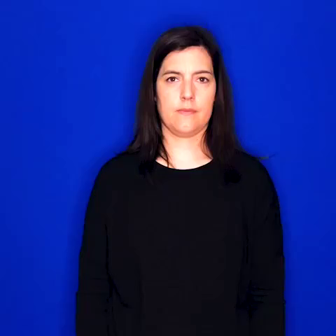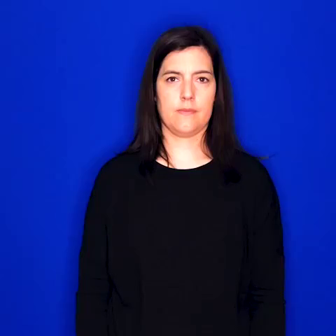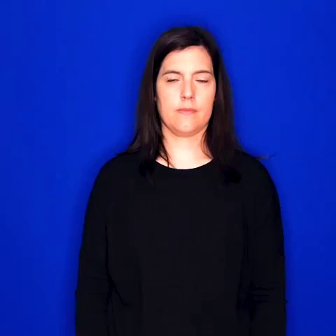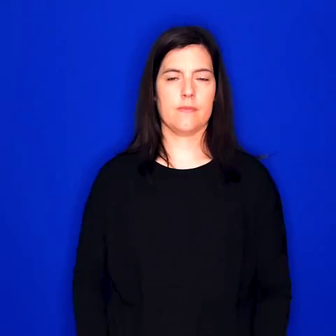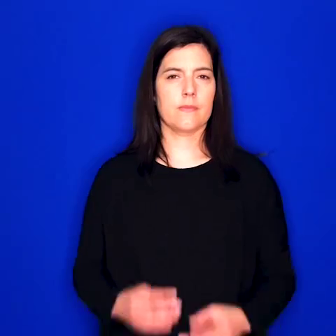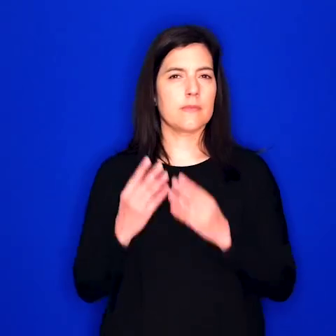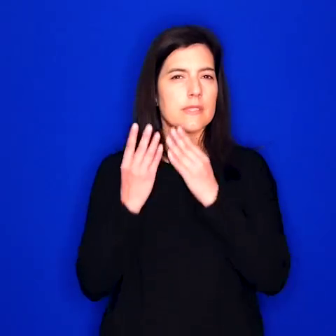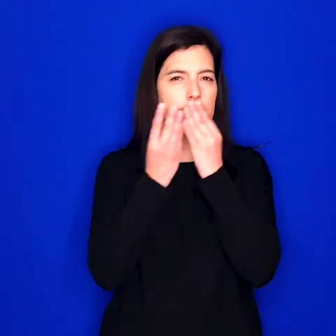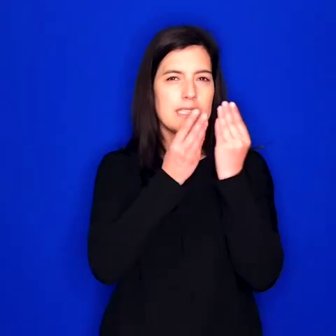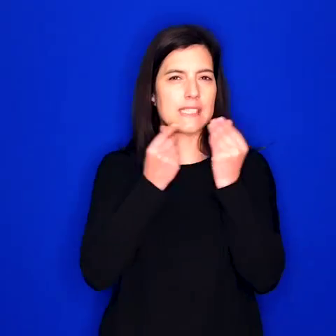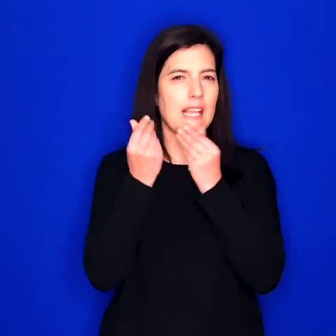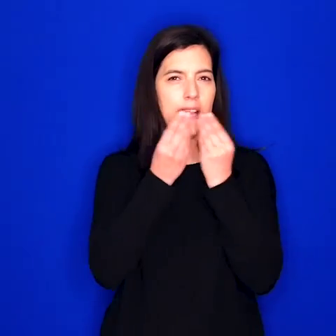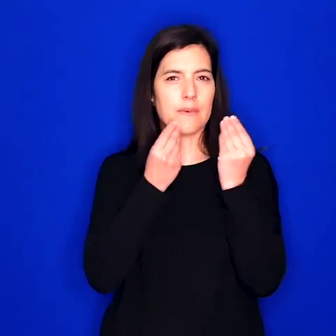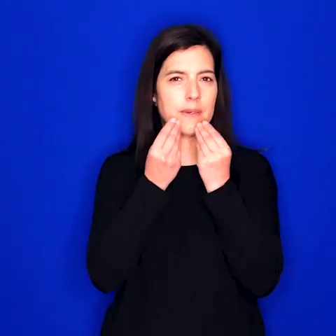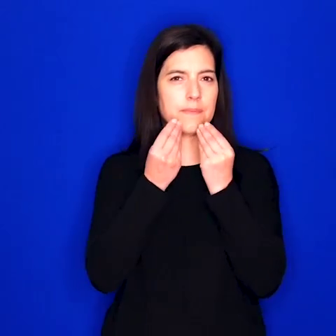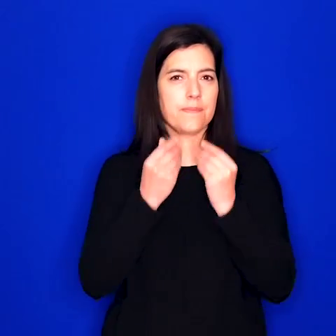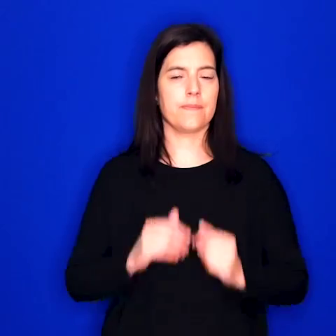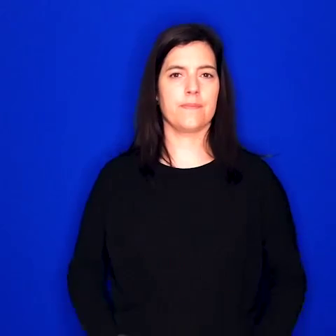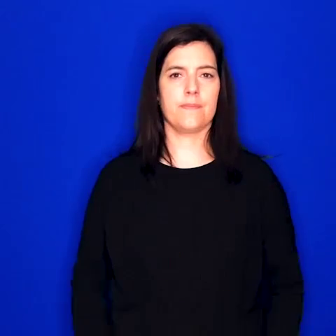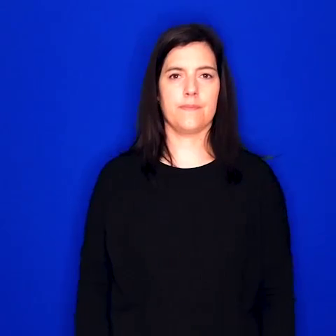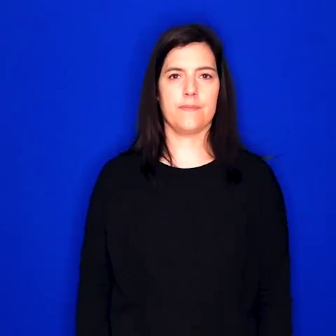saliva sustancia